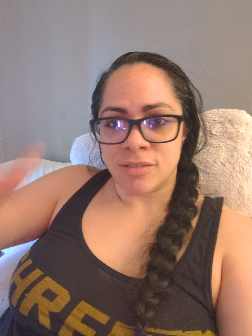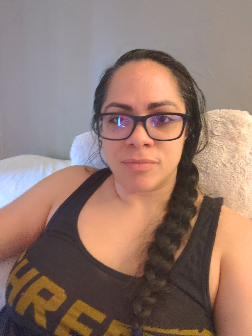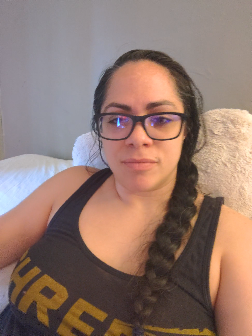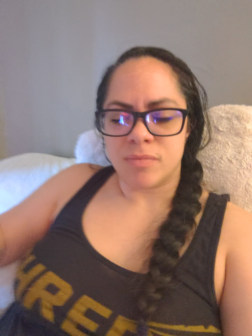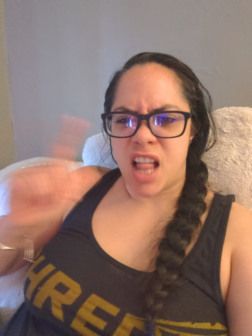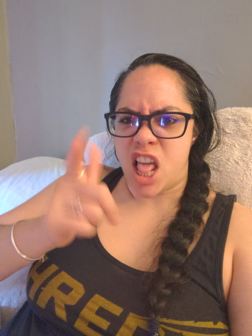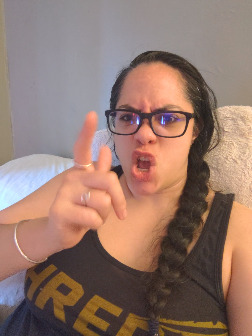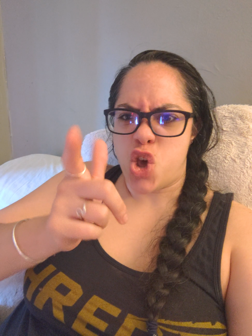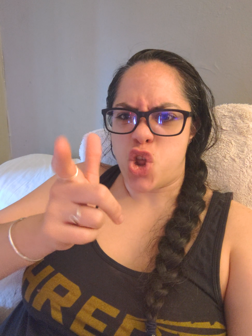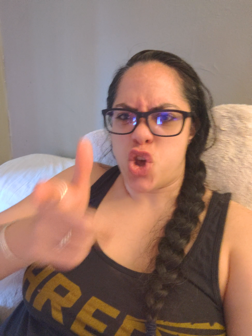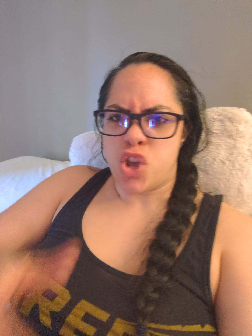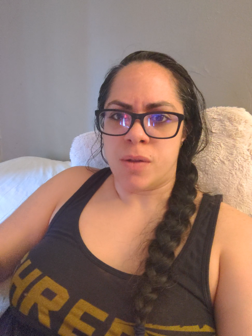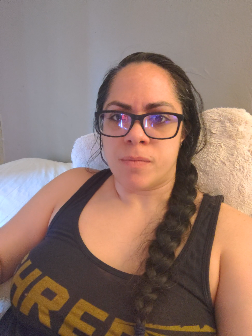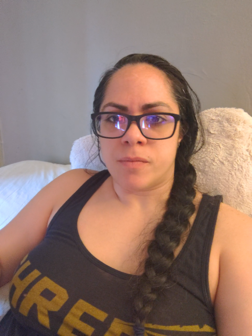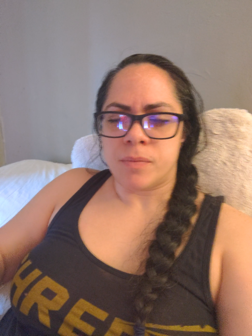later